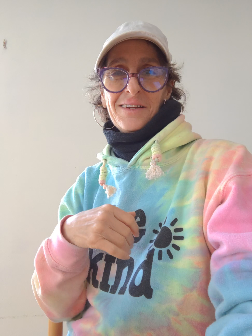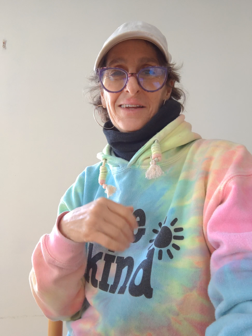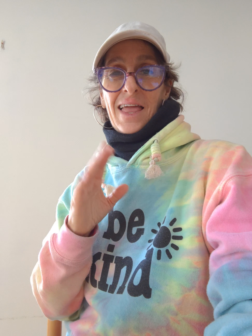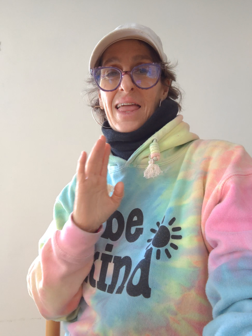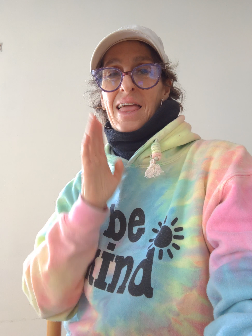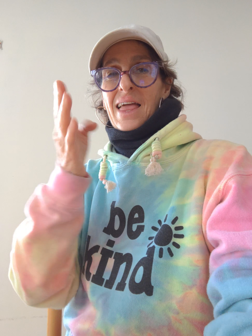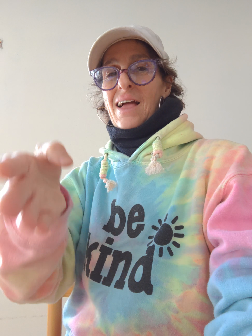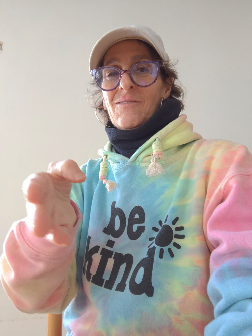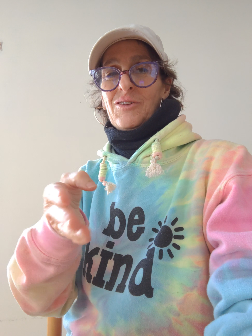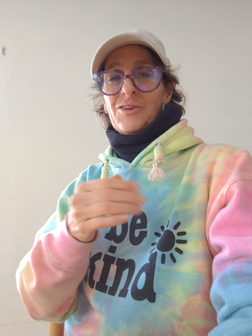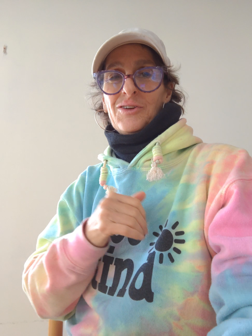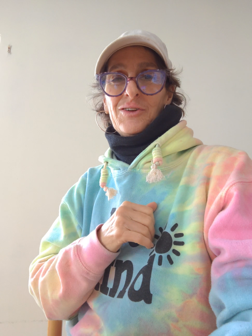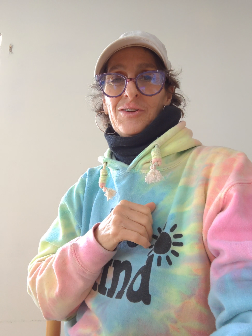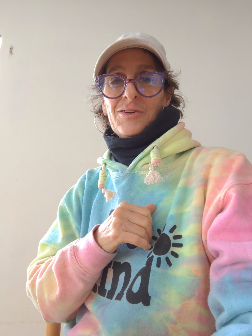after